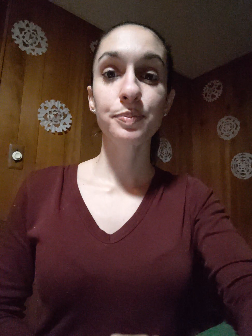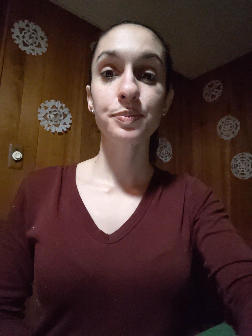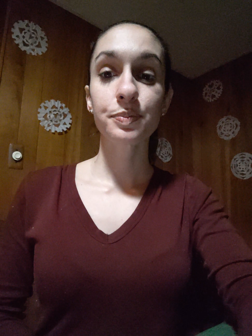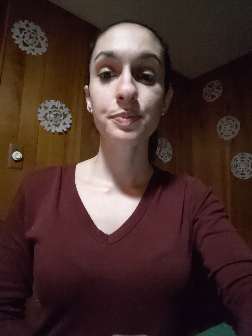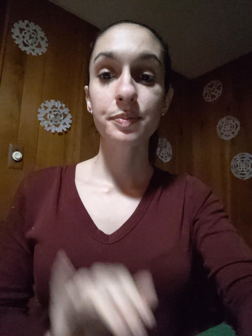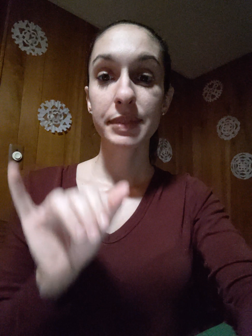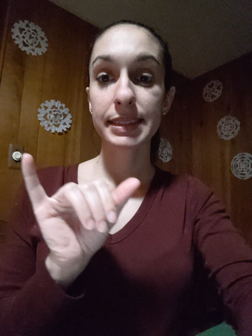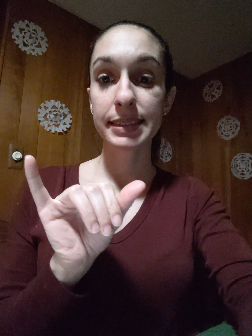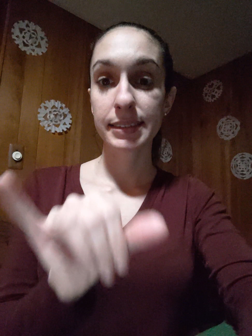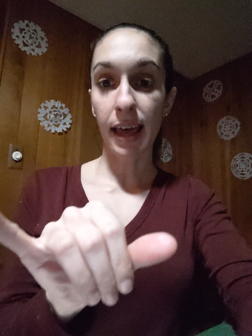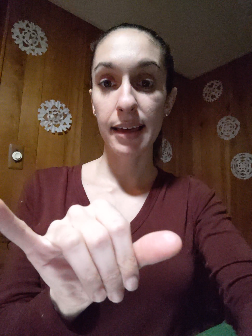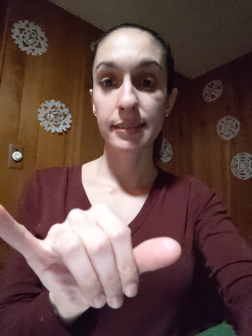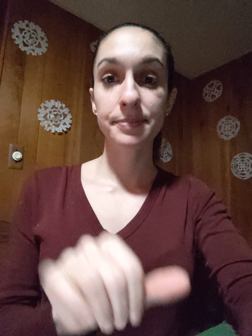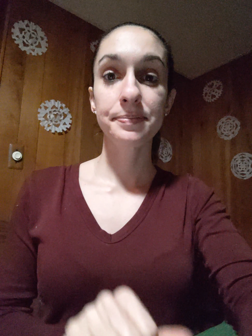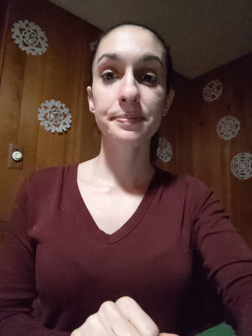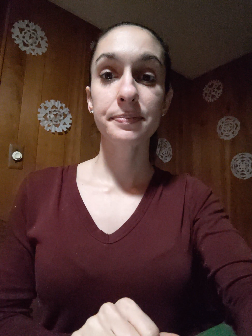stay